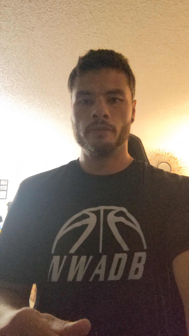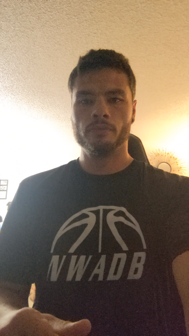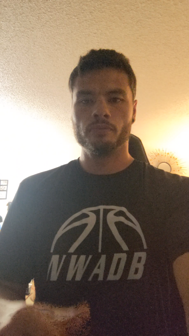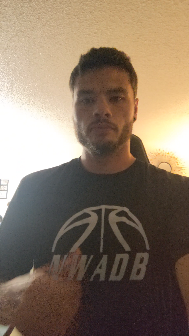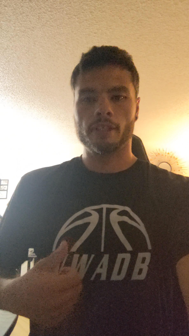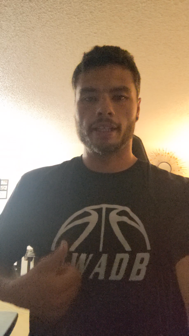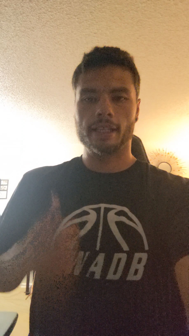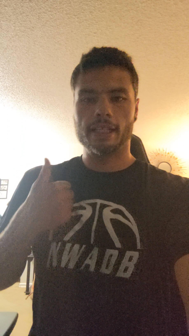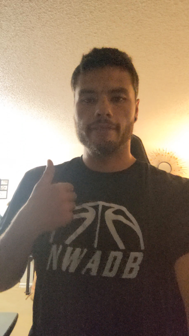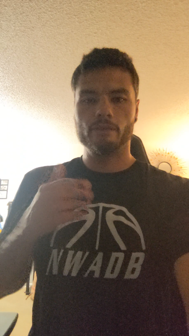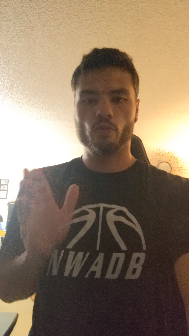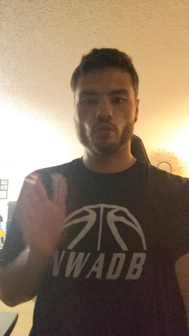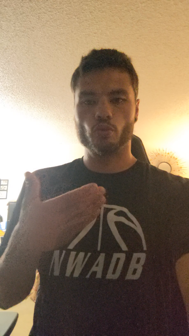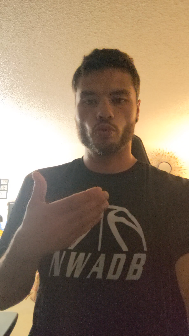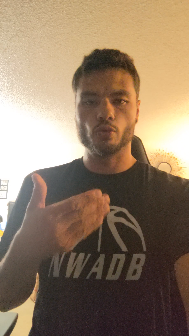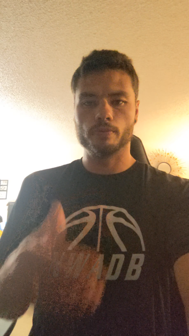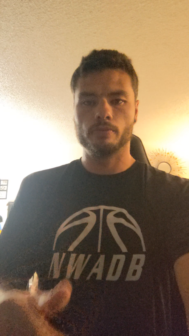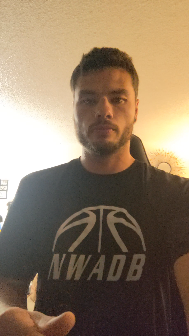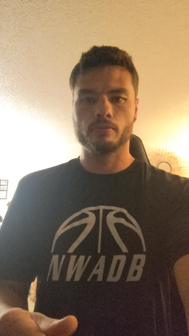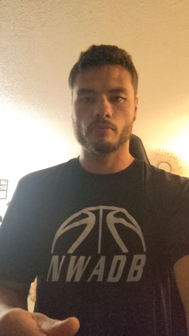living room